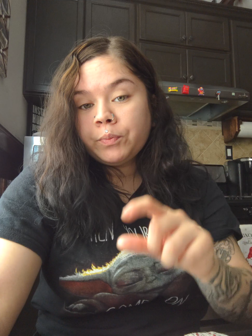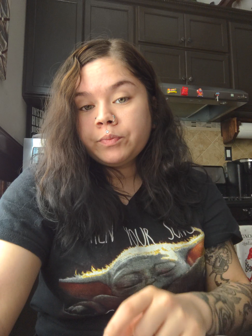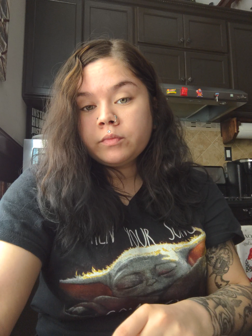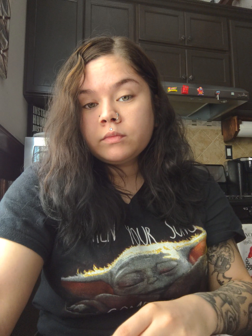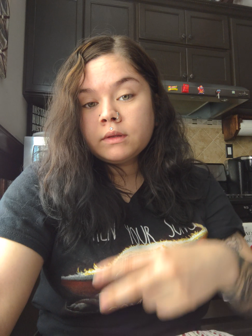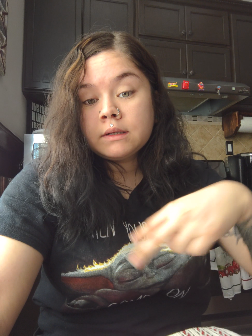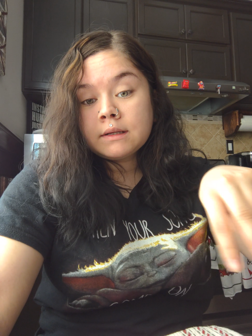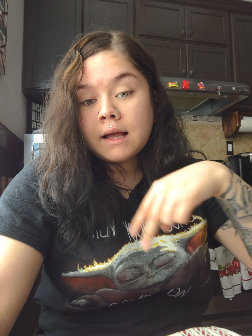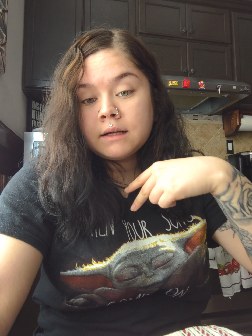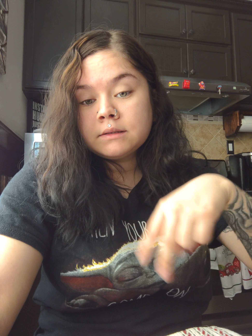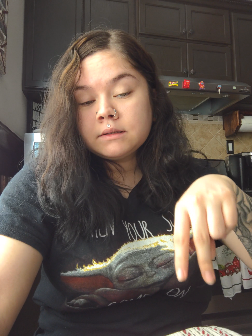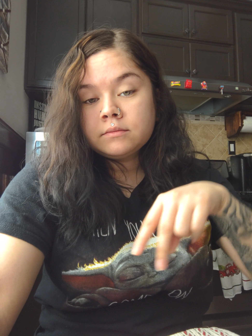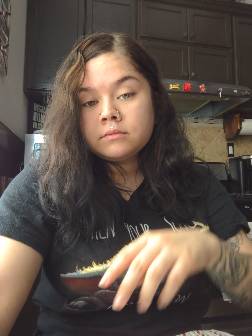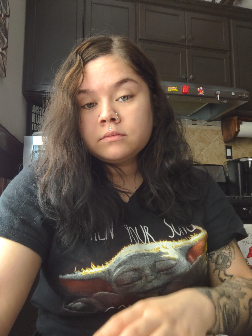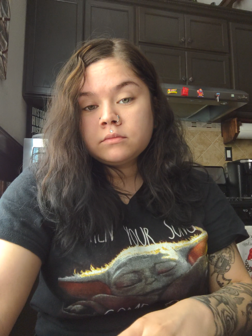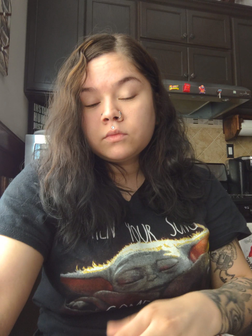dance